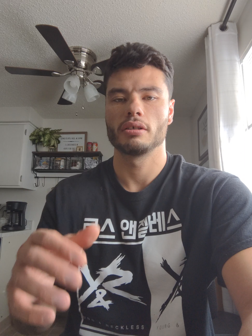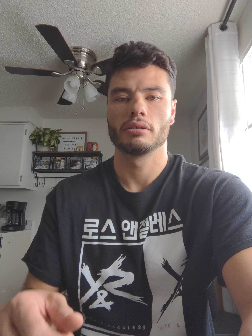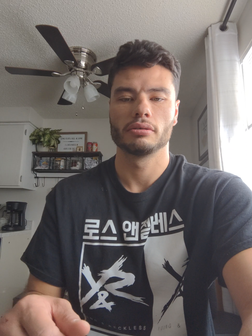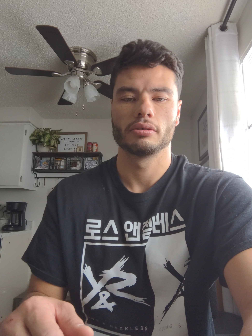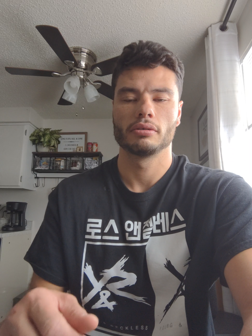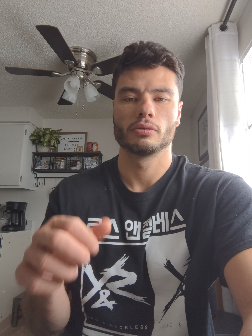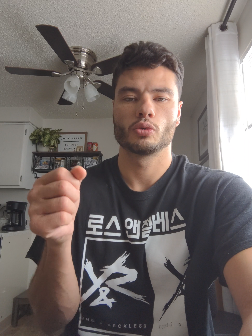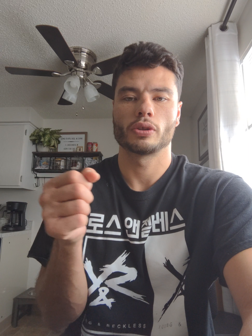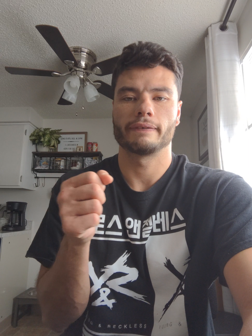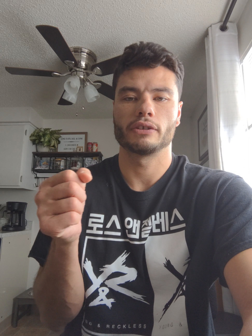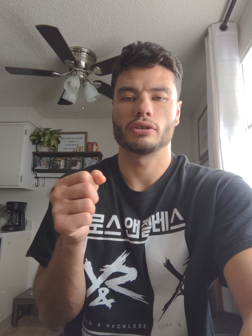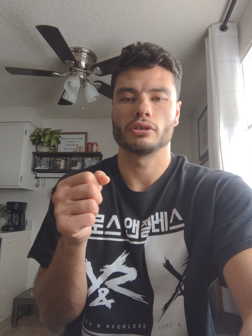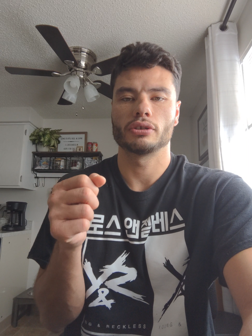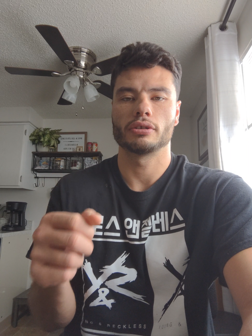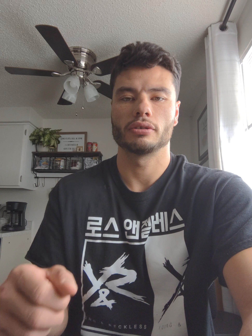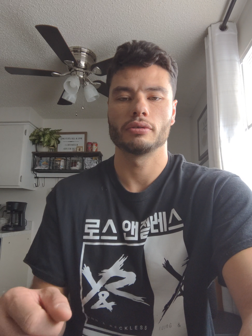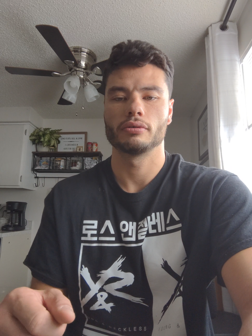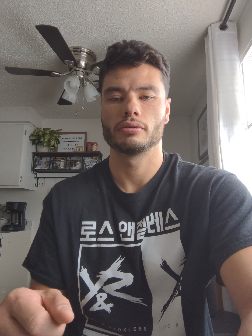refrigerator